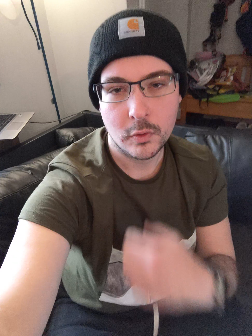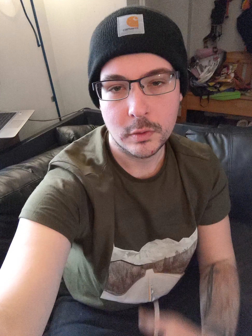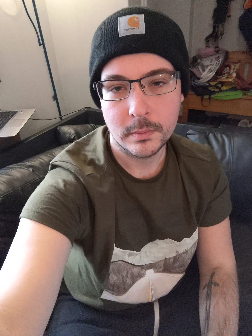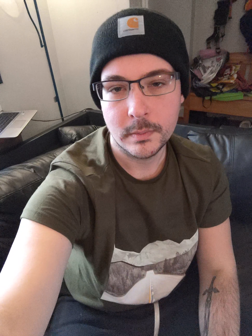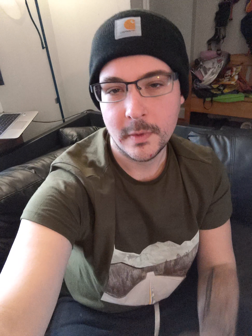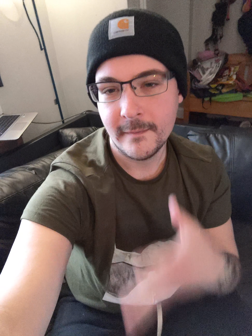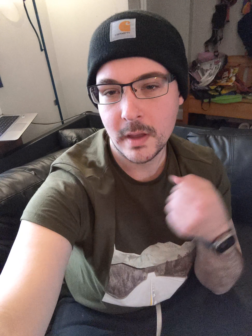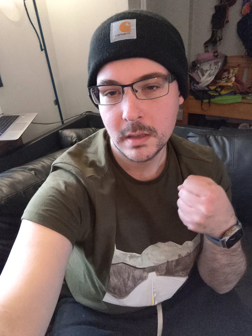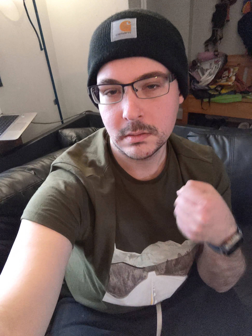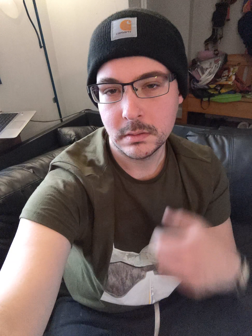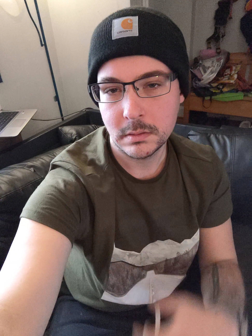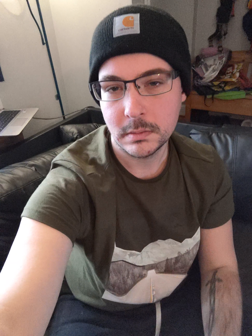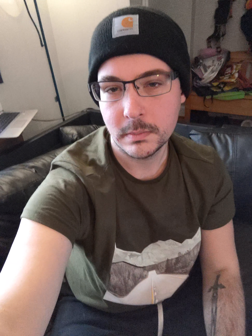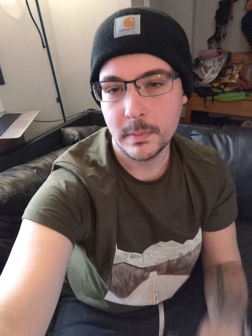fast